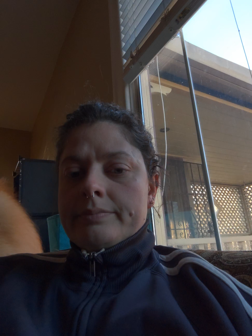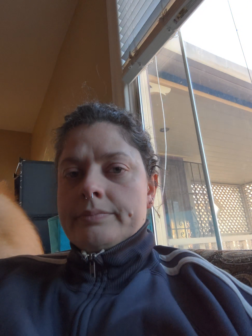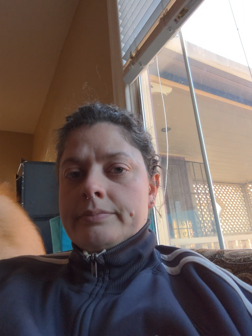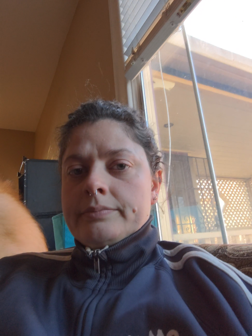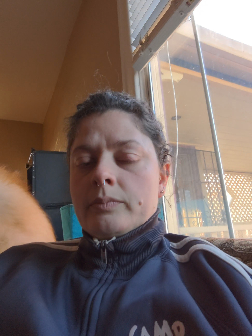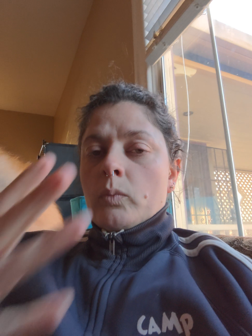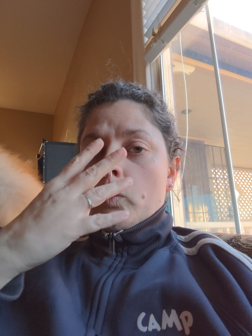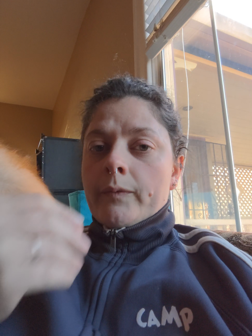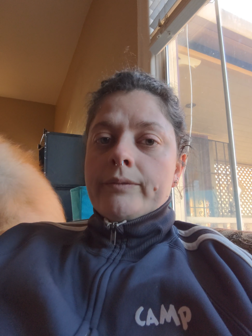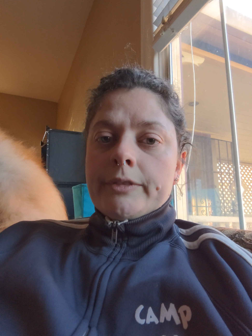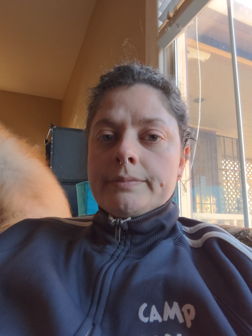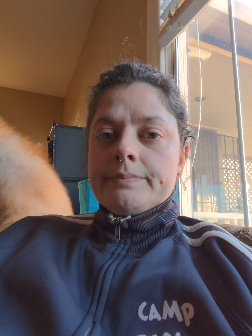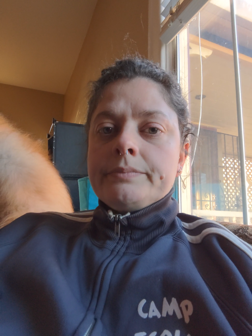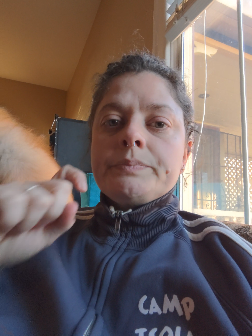wolf